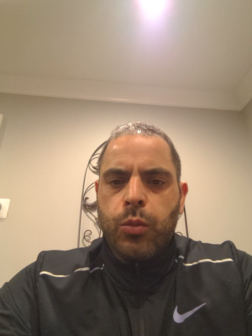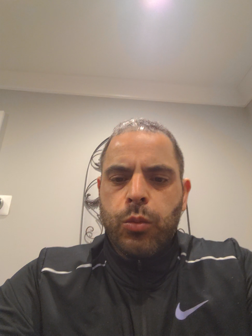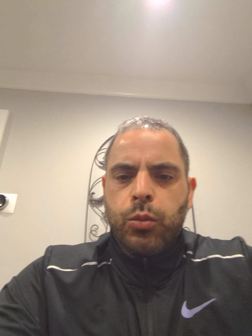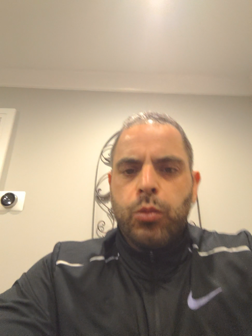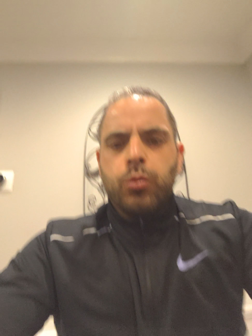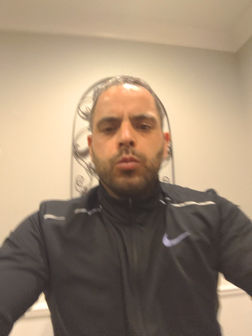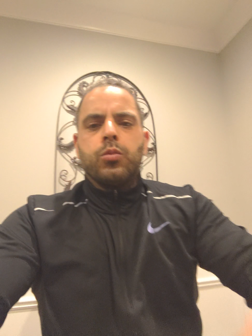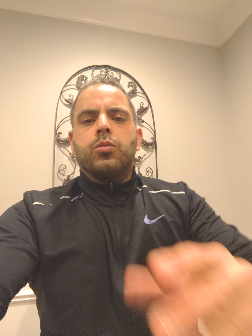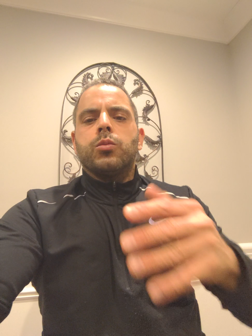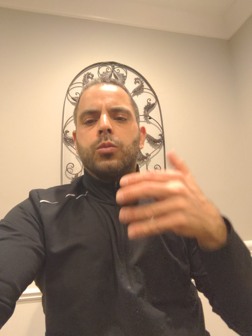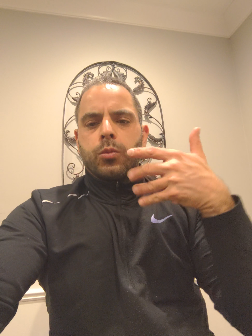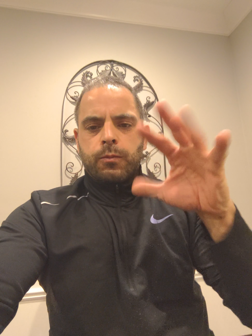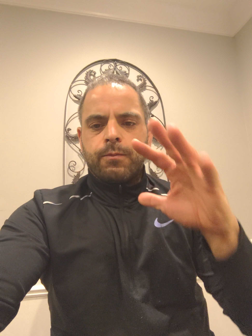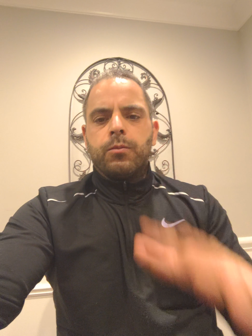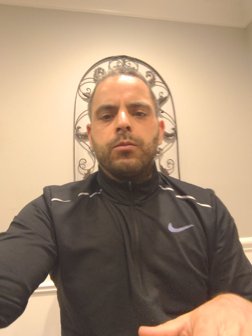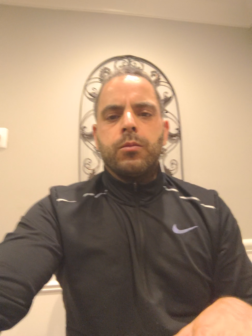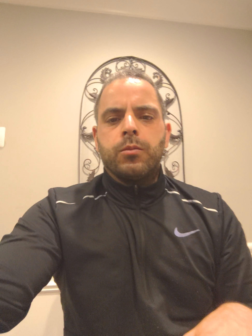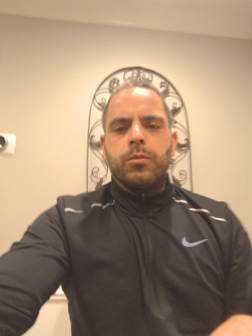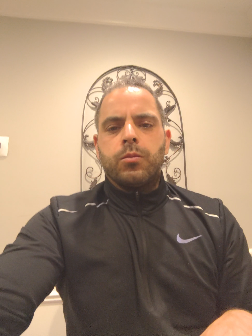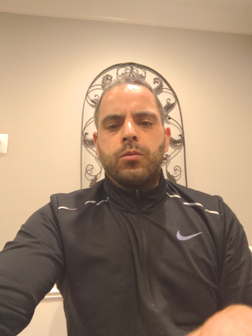after